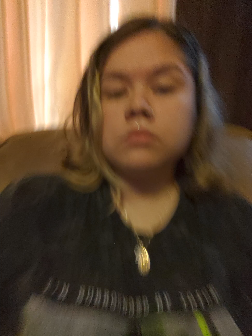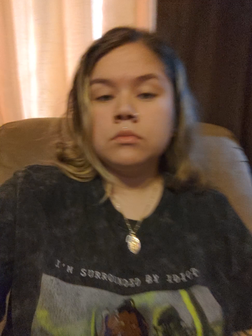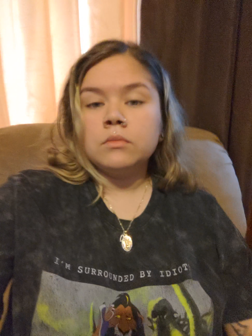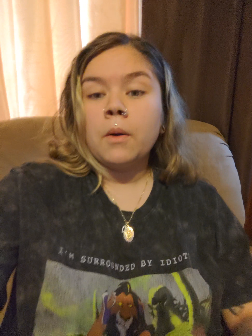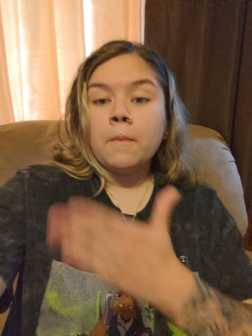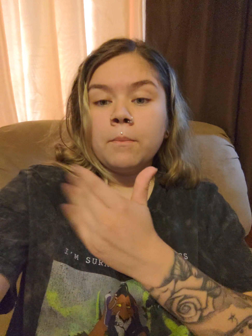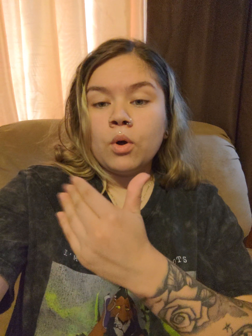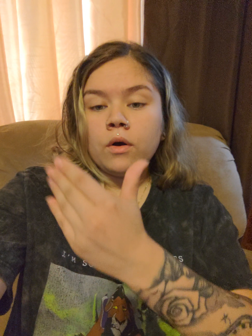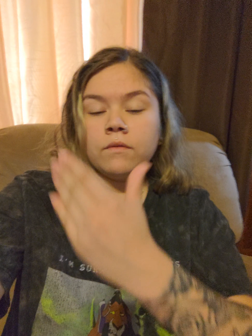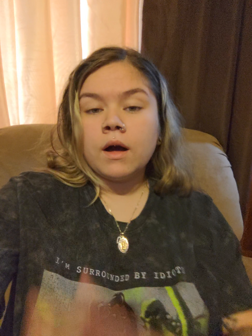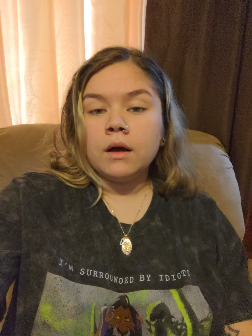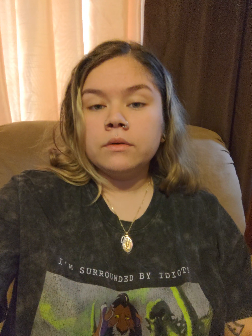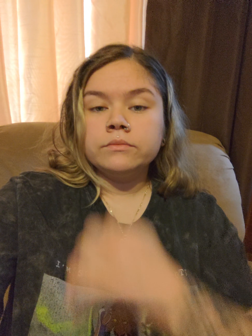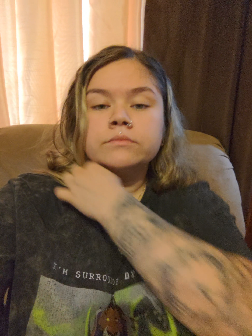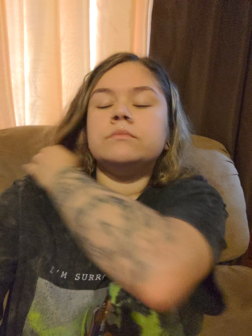butterfly